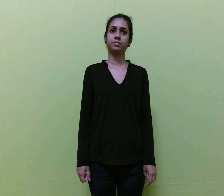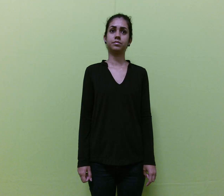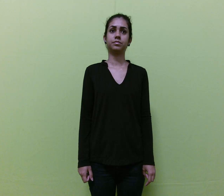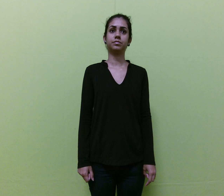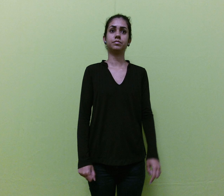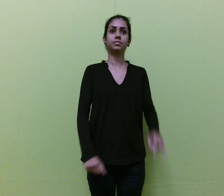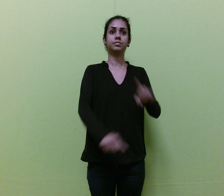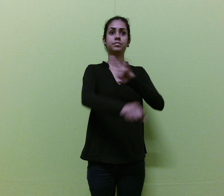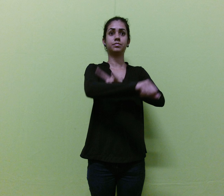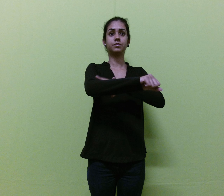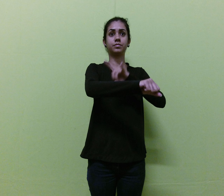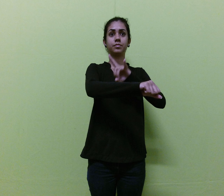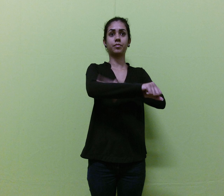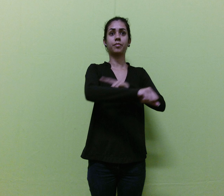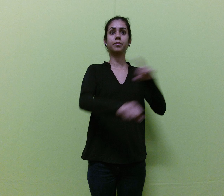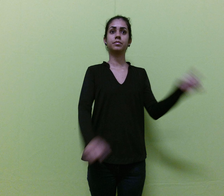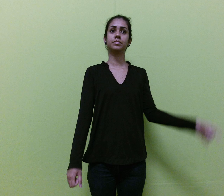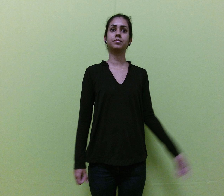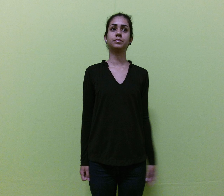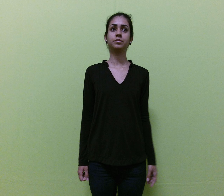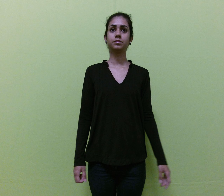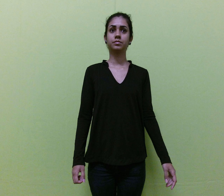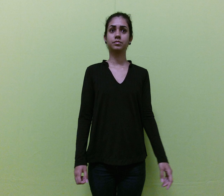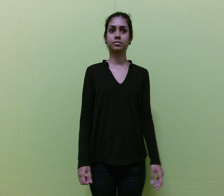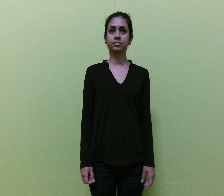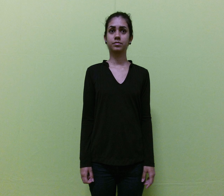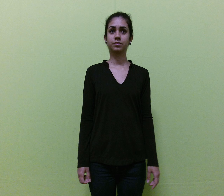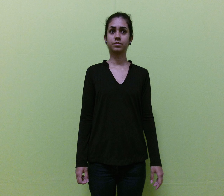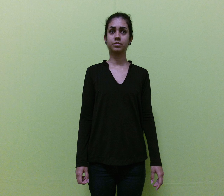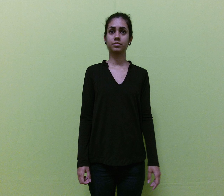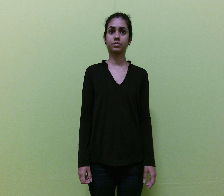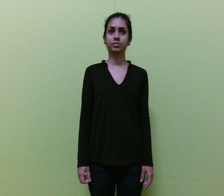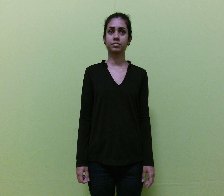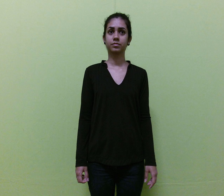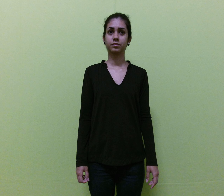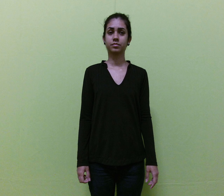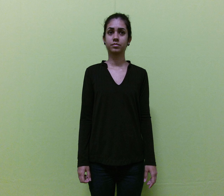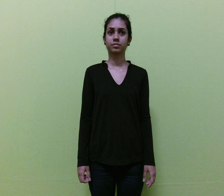banheiro